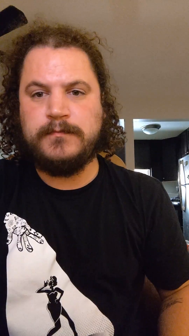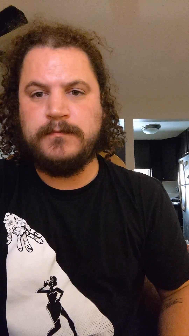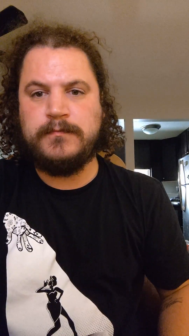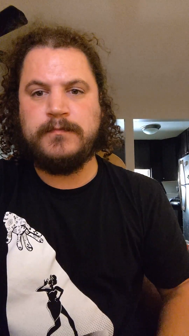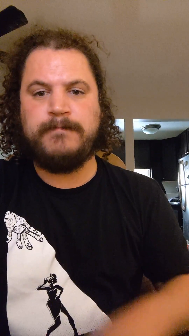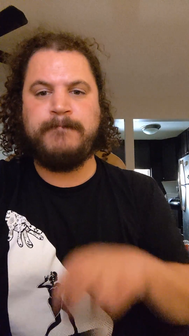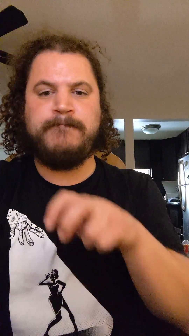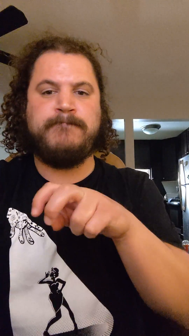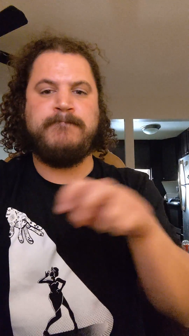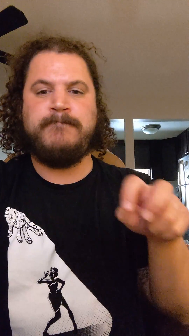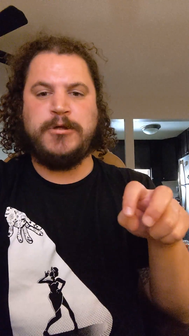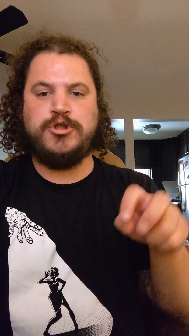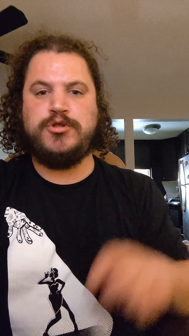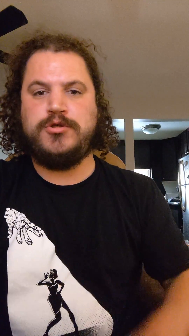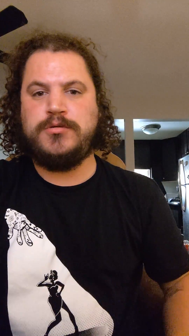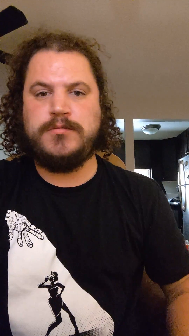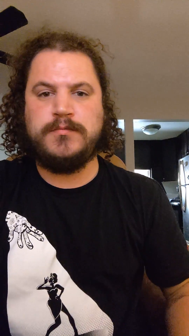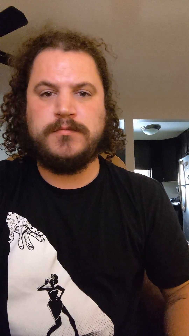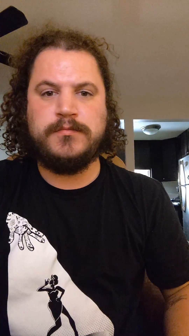bench